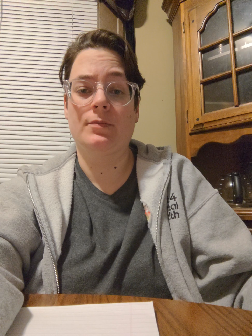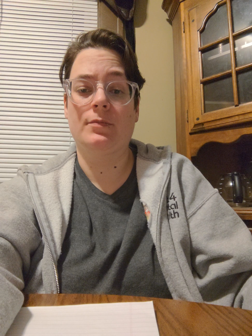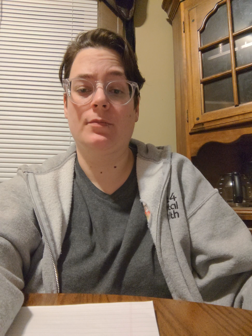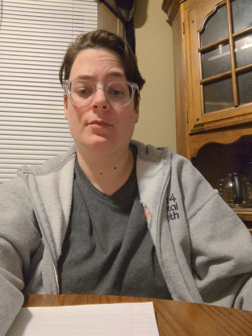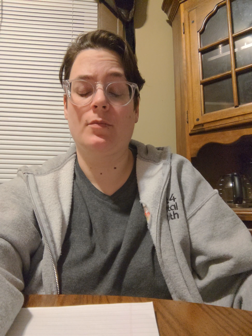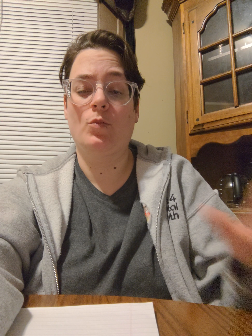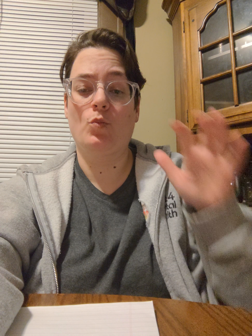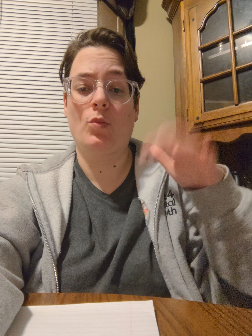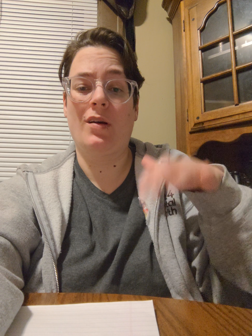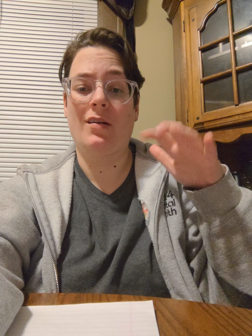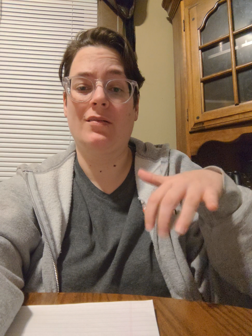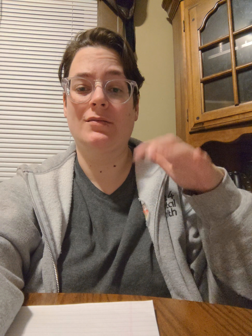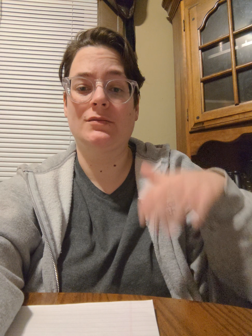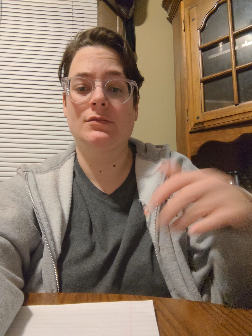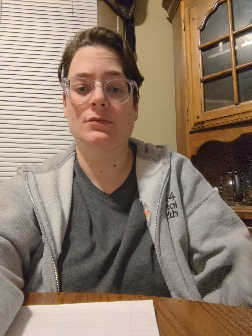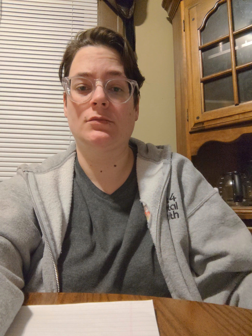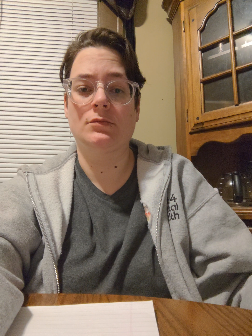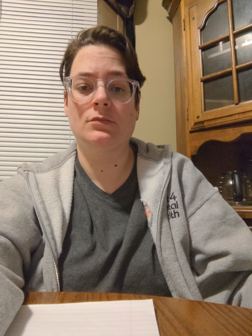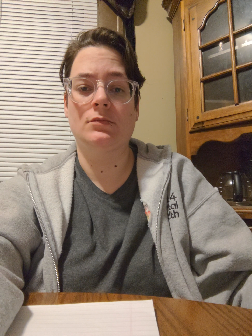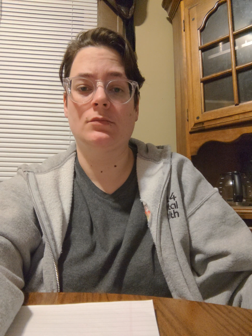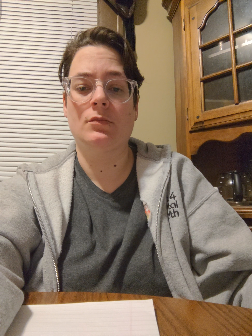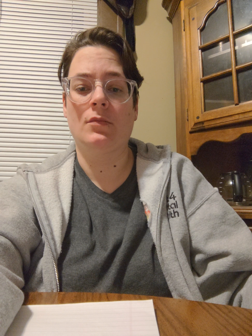rain